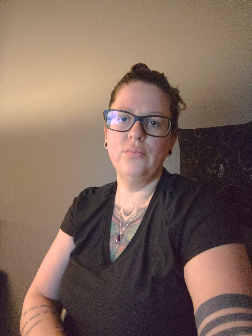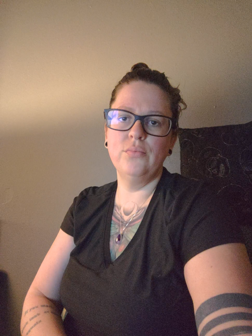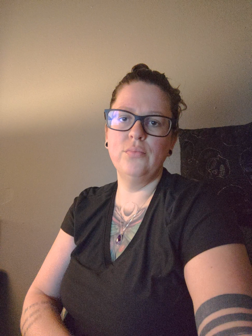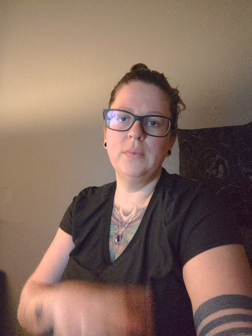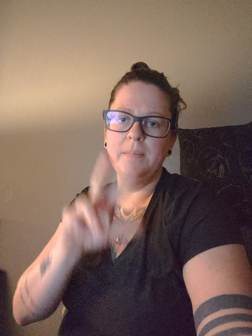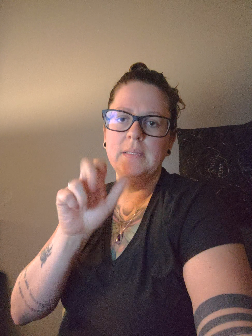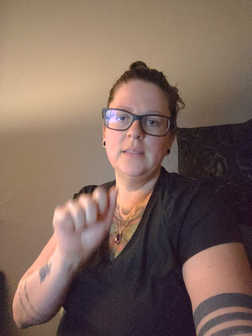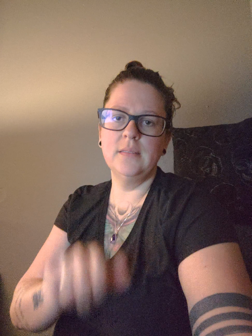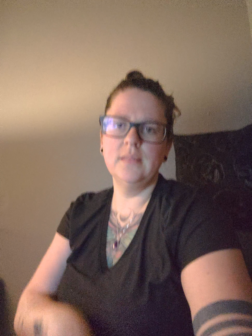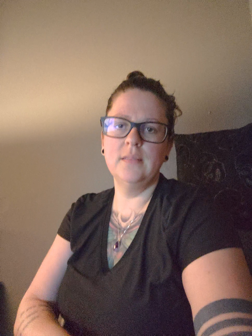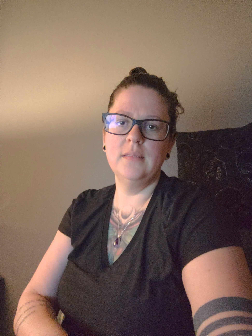pizza